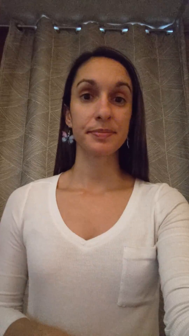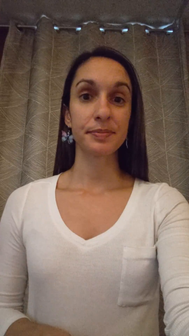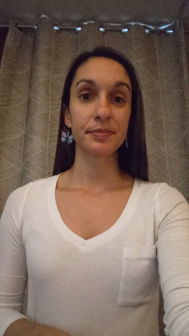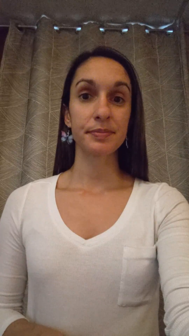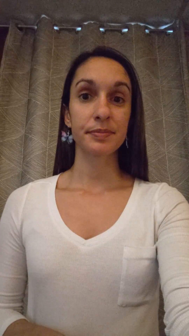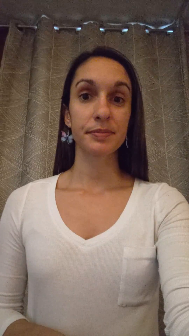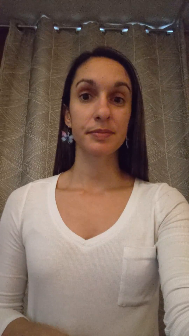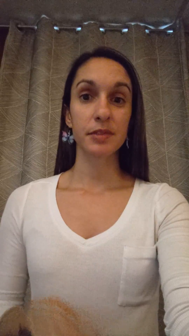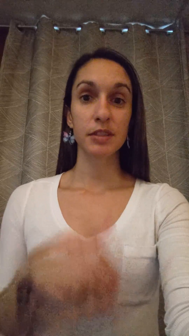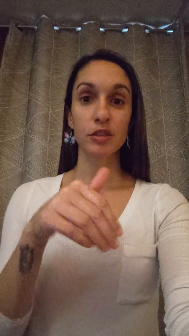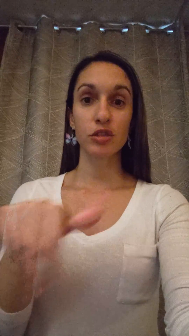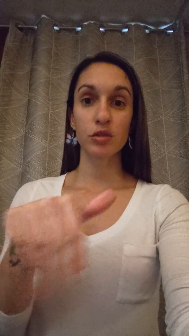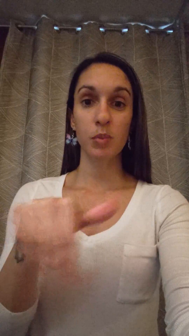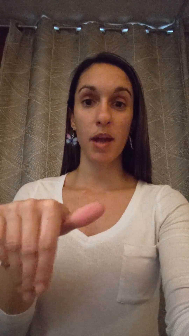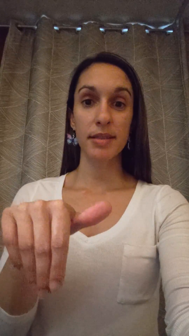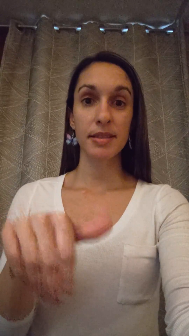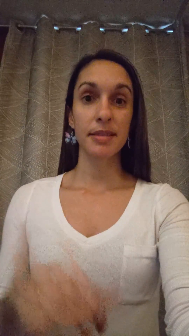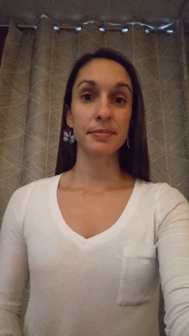shorts